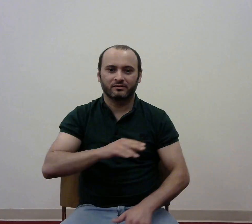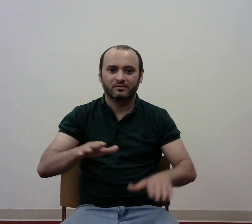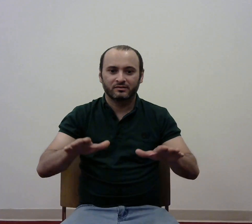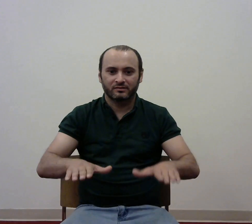yer